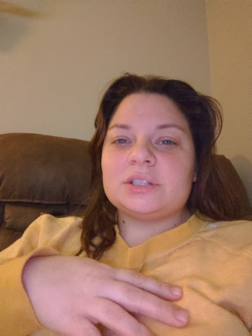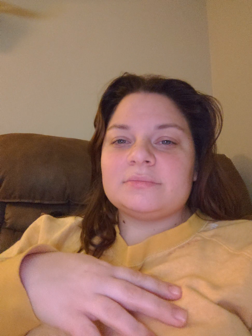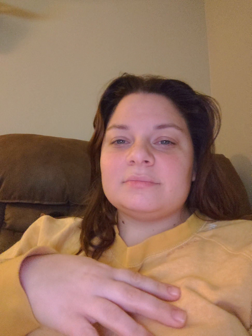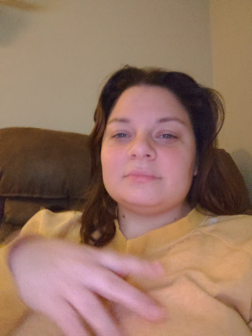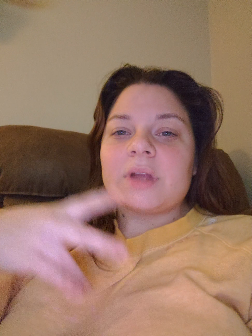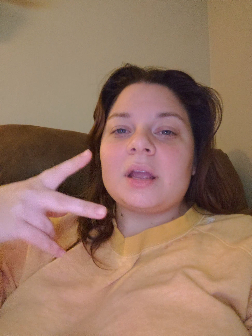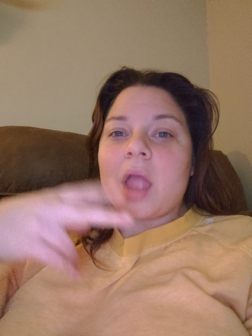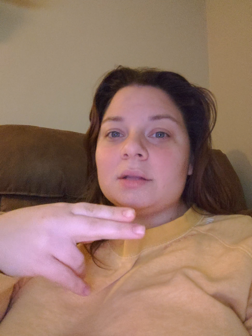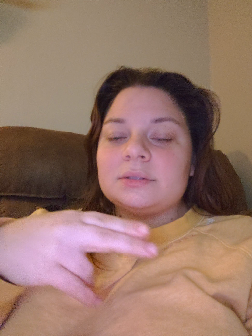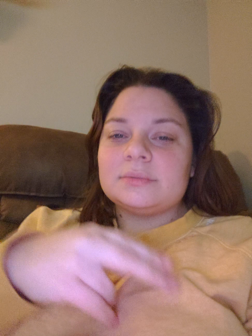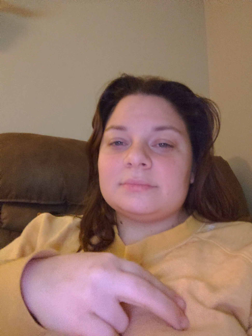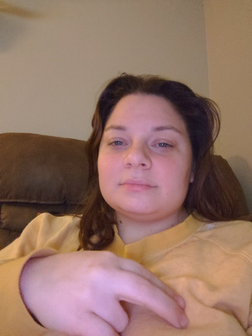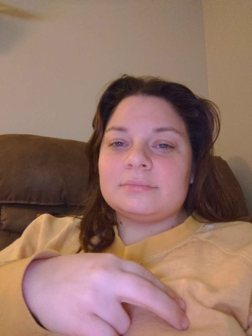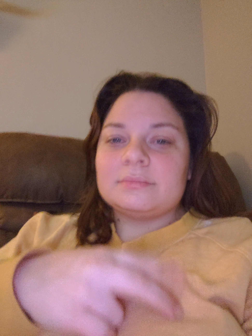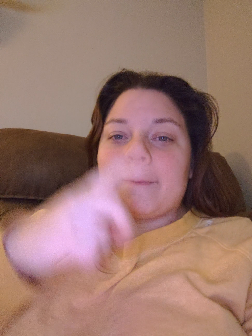cut